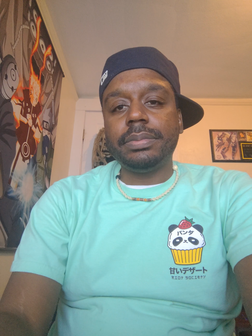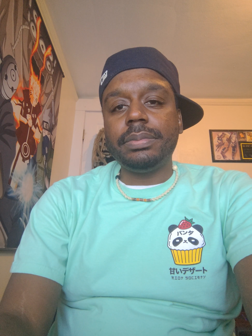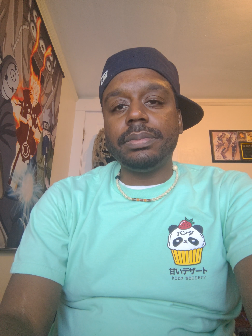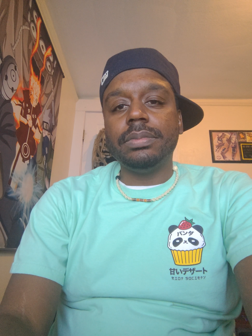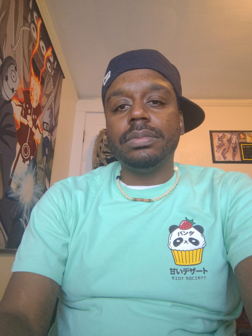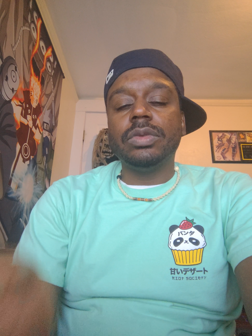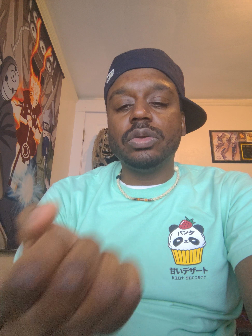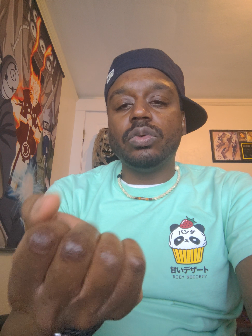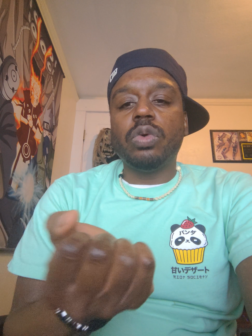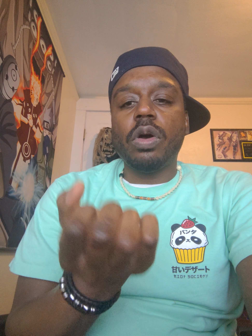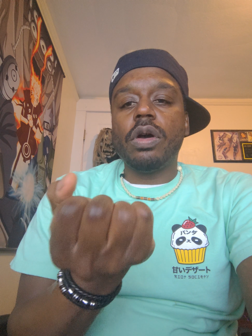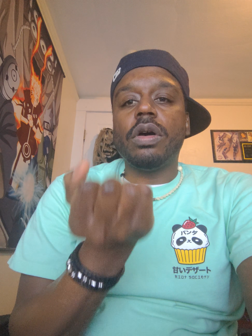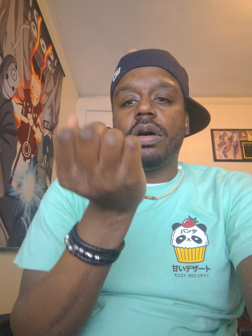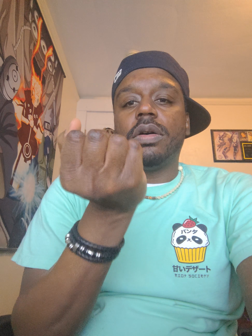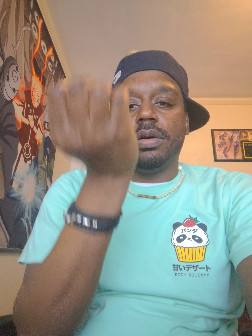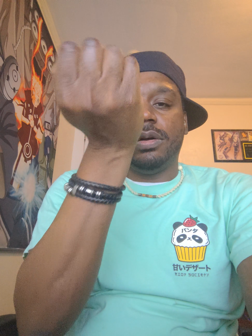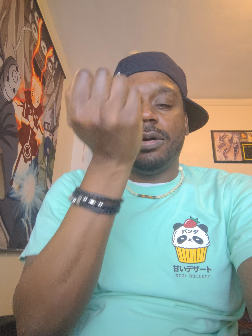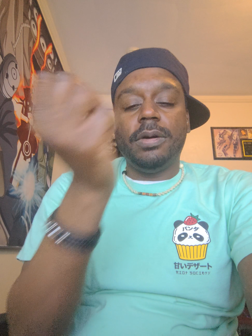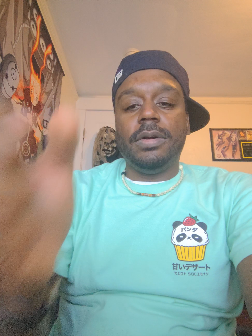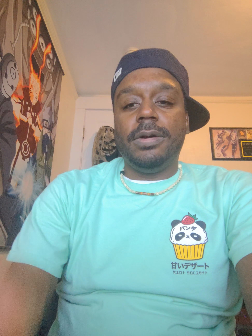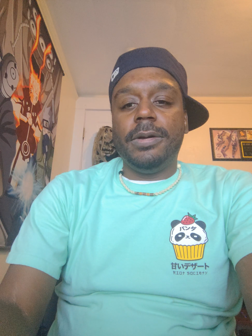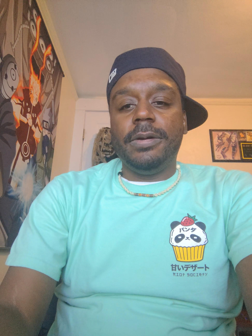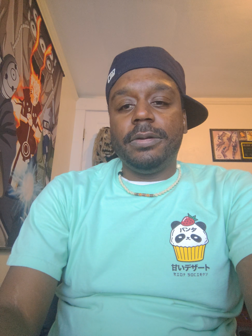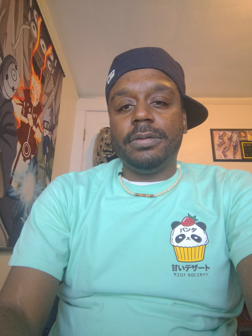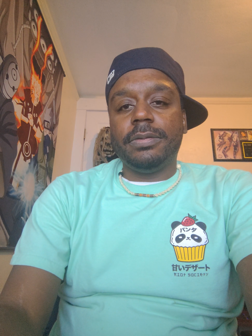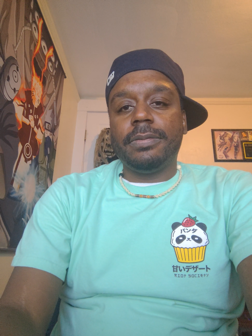drawer